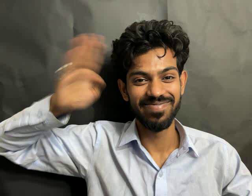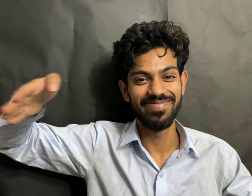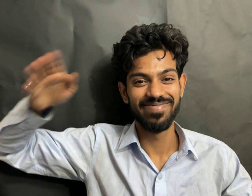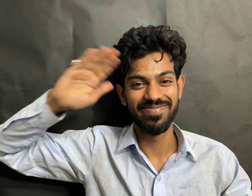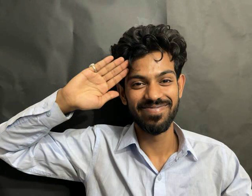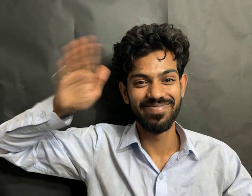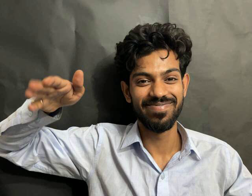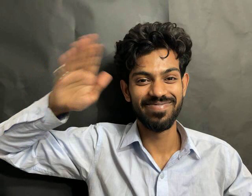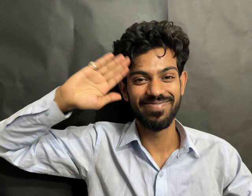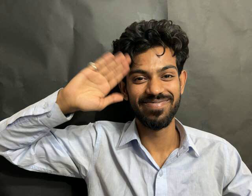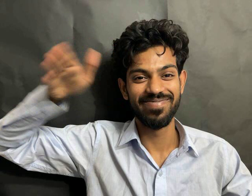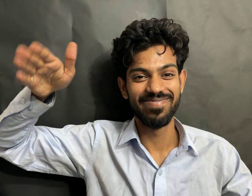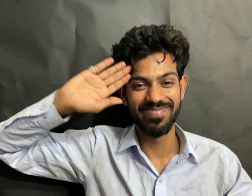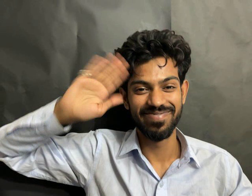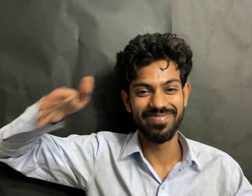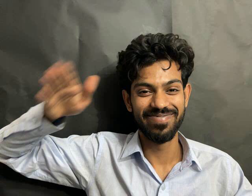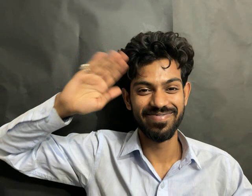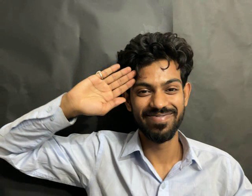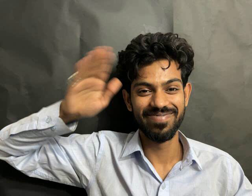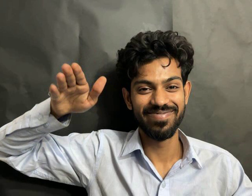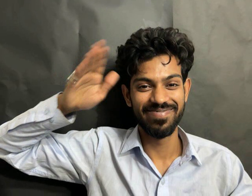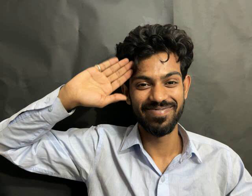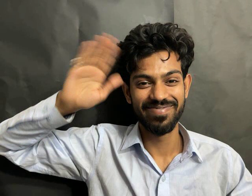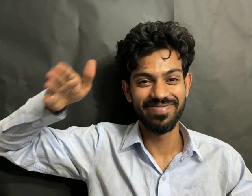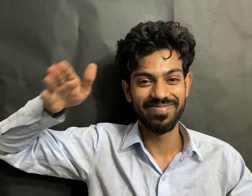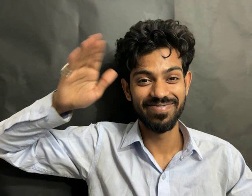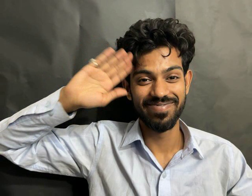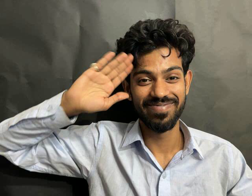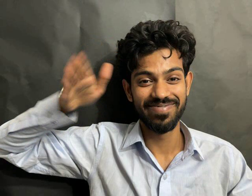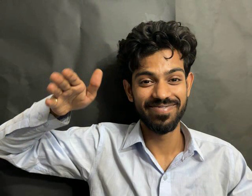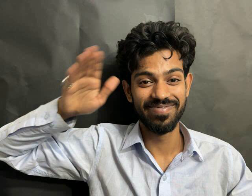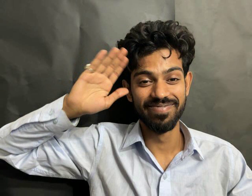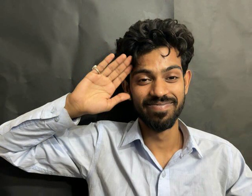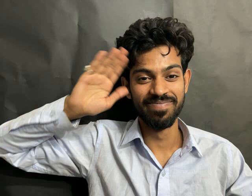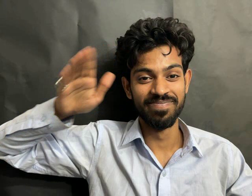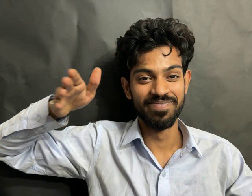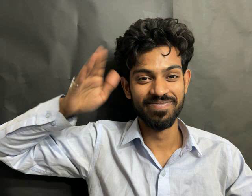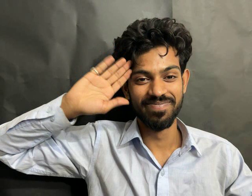hello